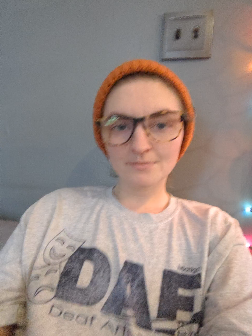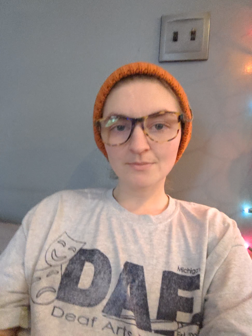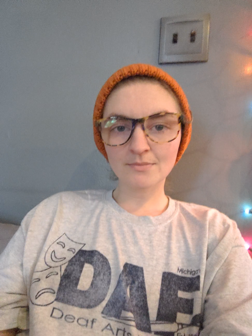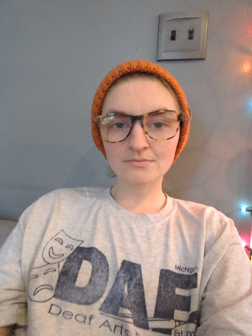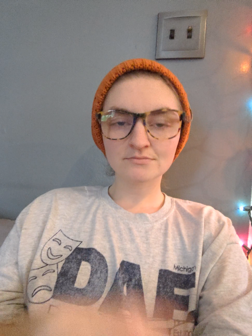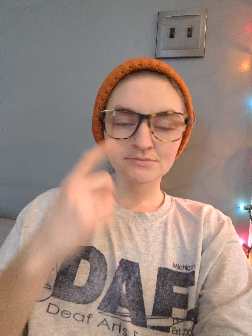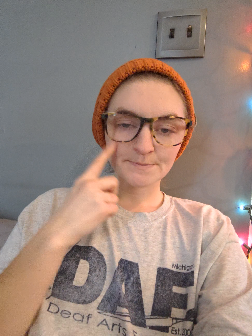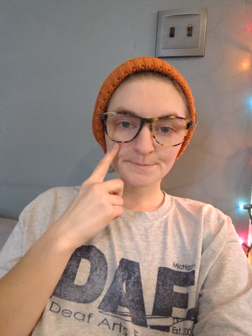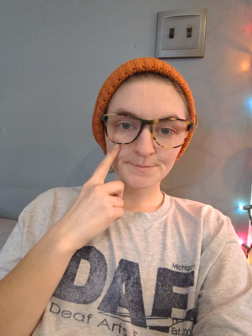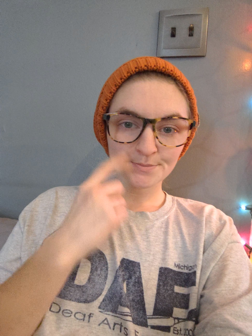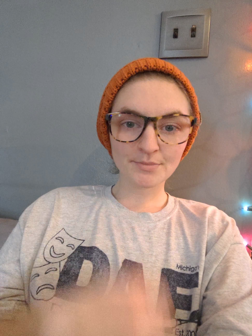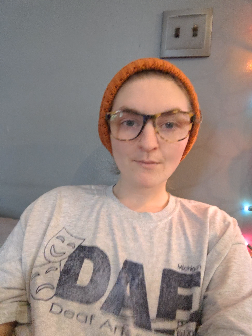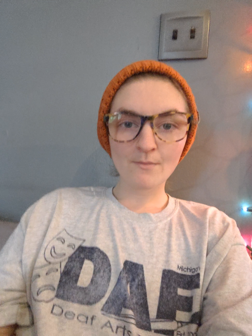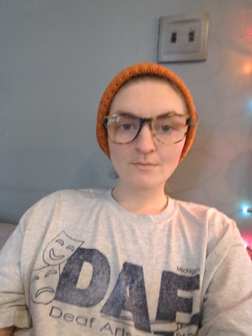eye